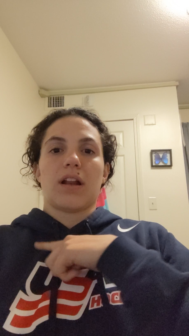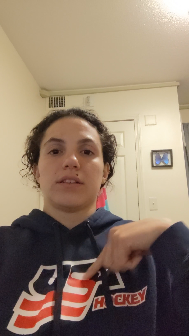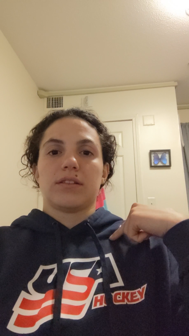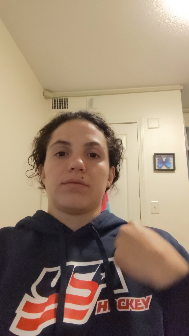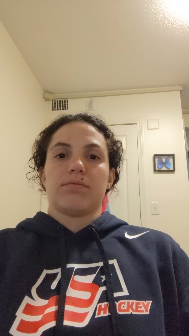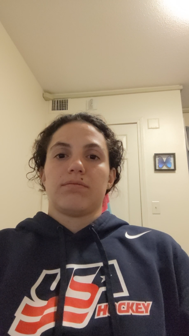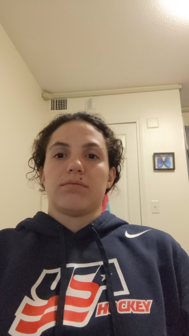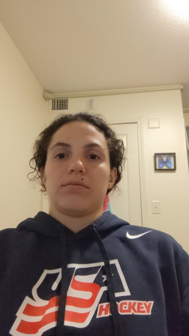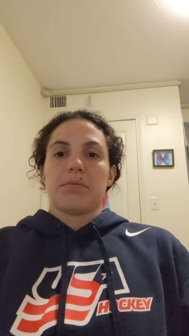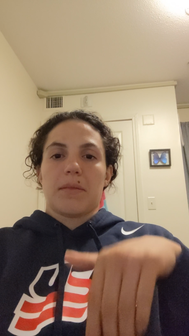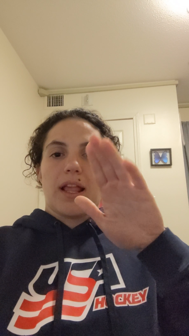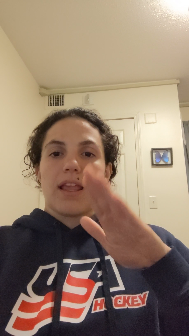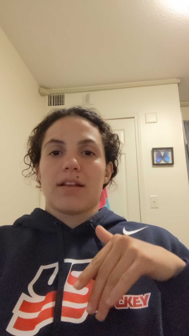paint